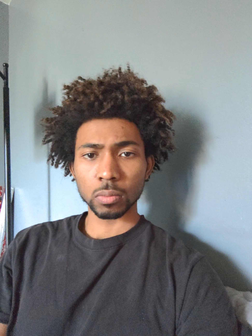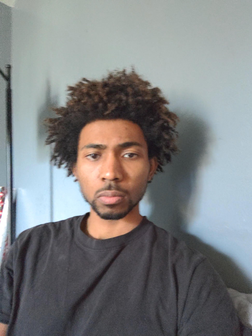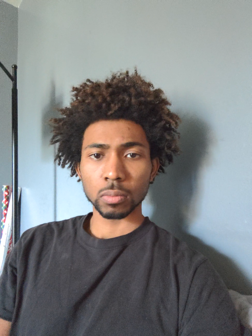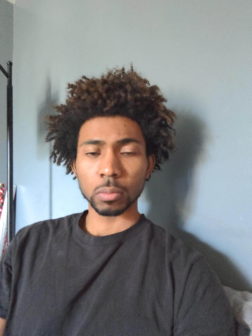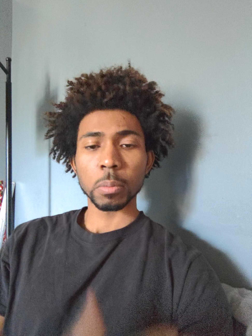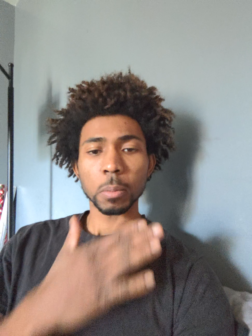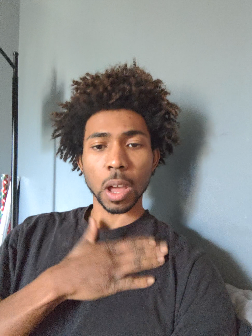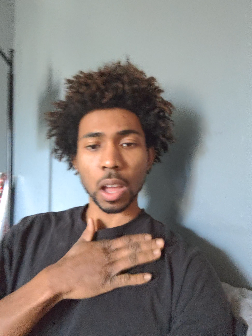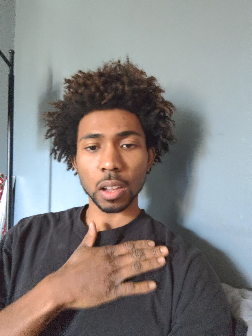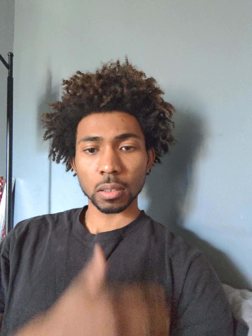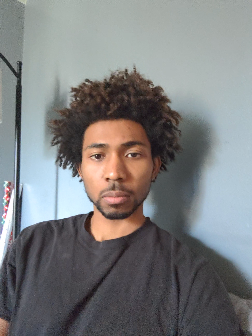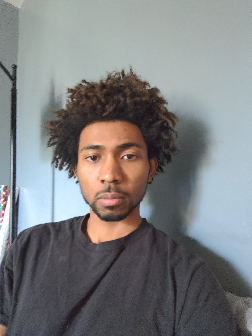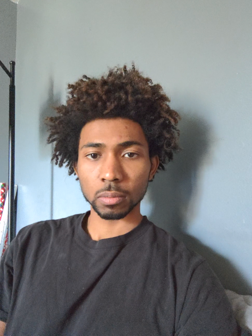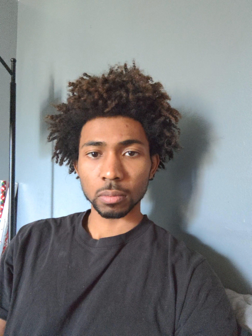my